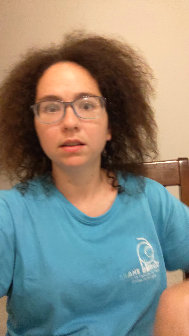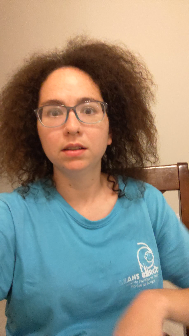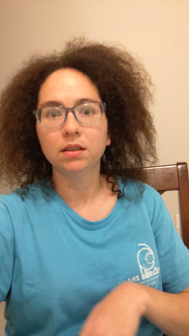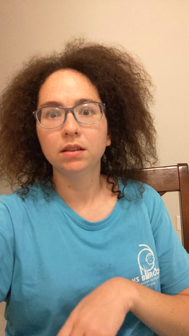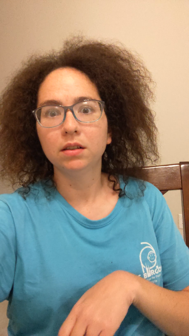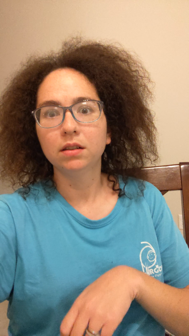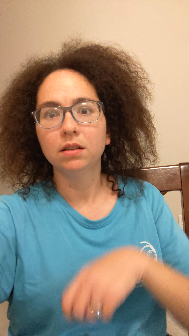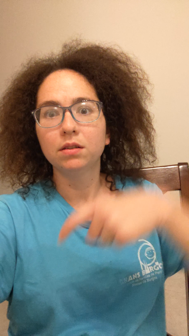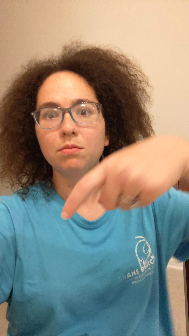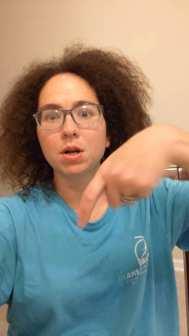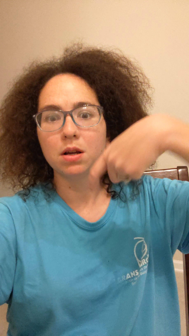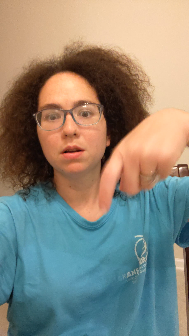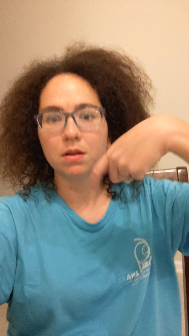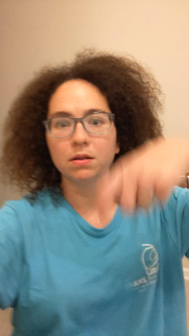flip-flop